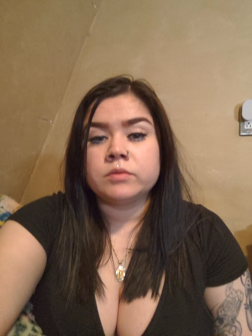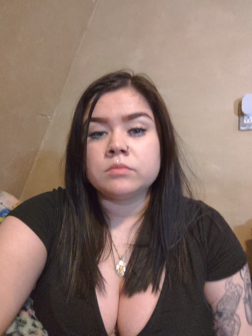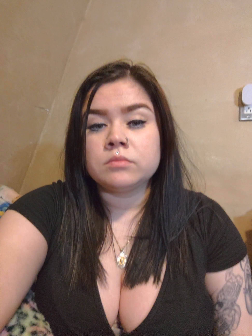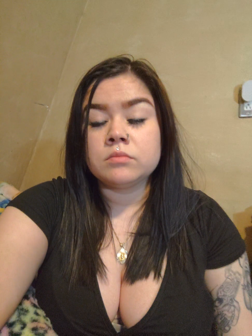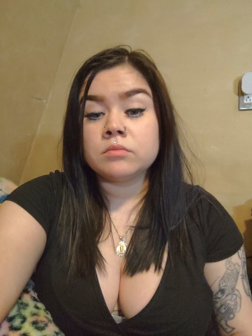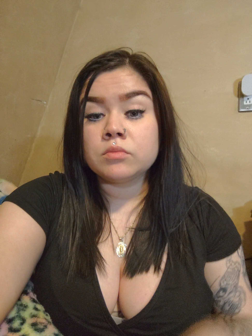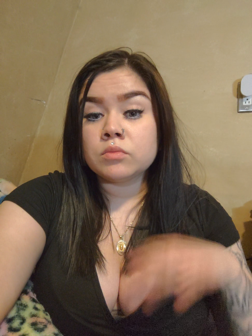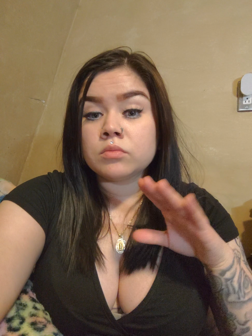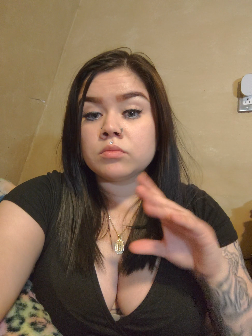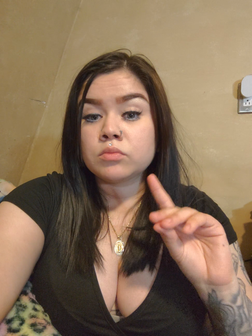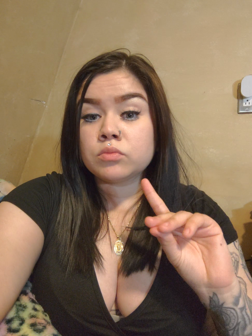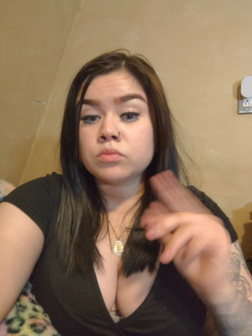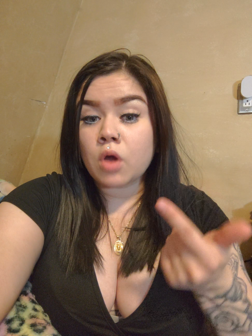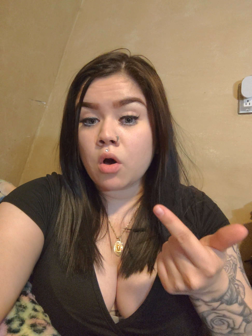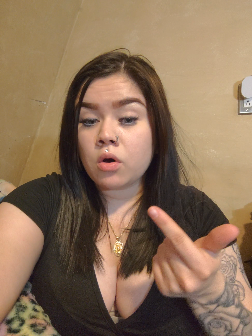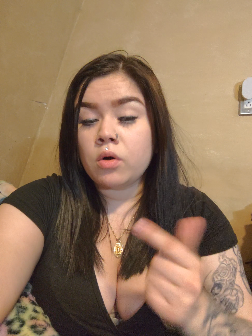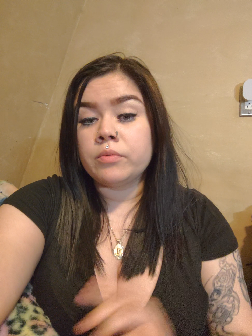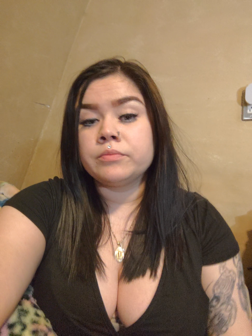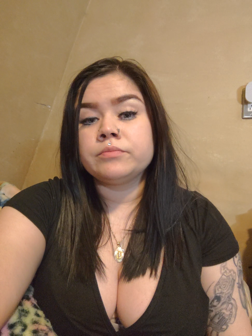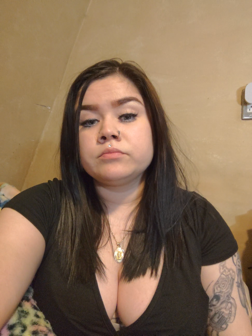dog